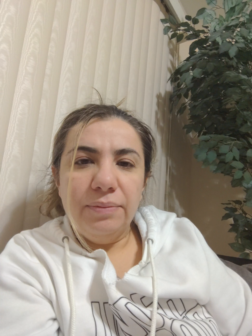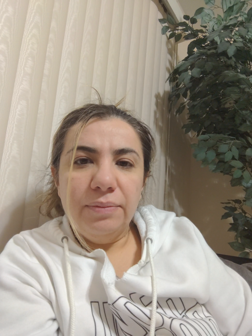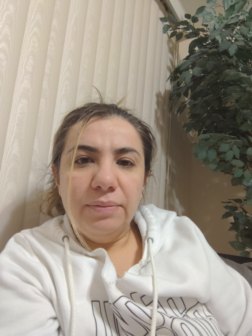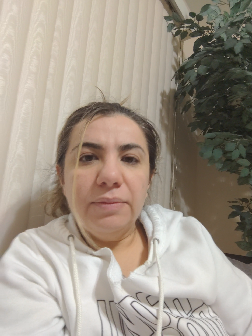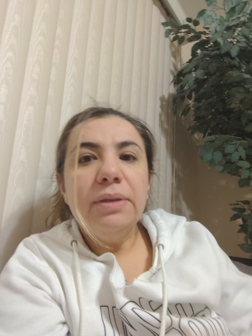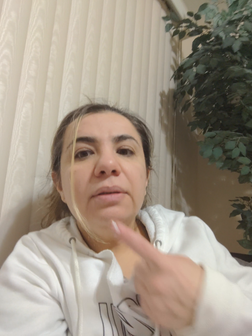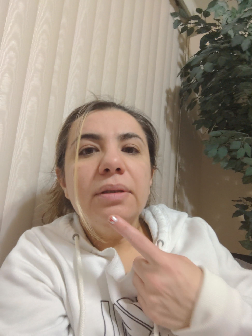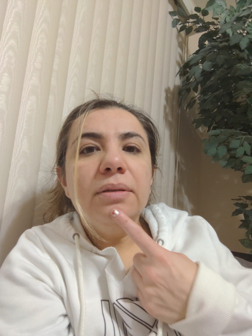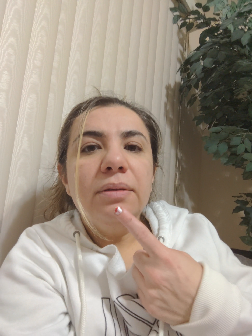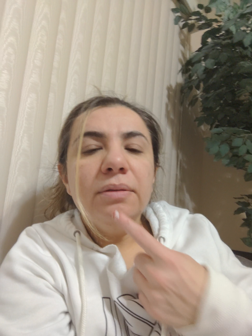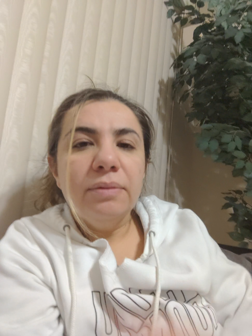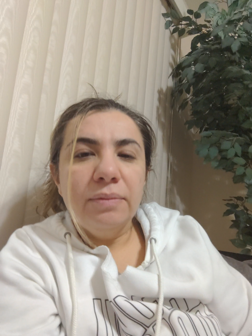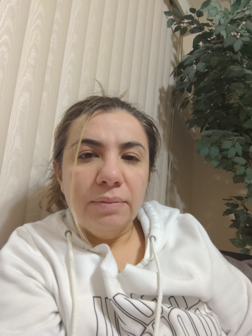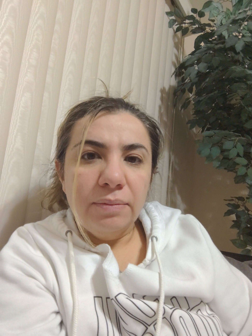say